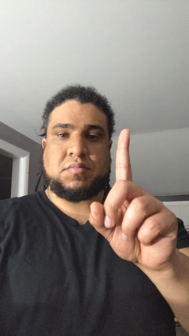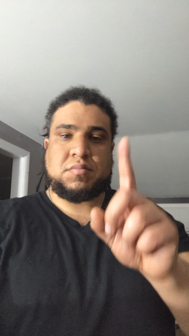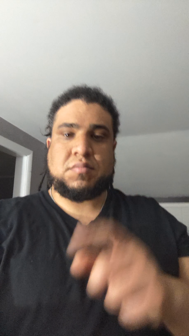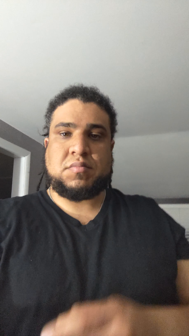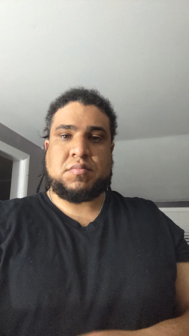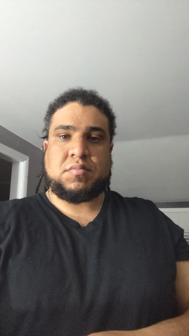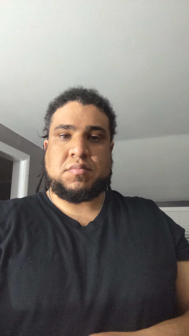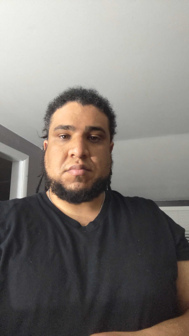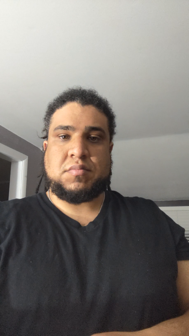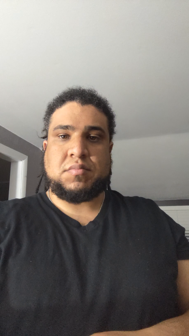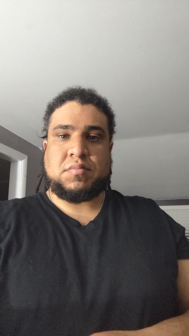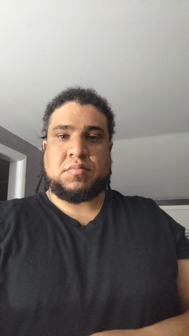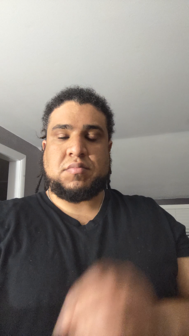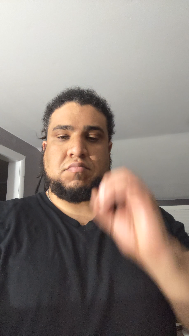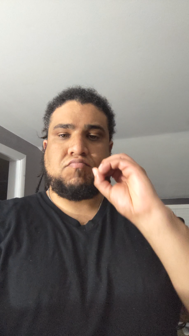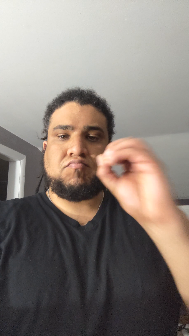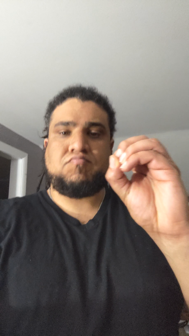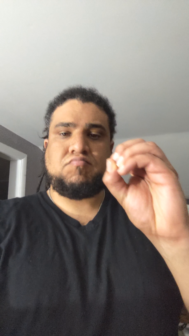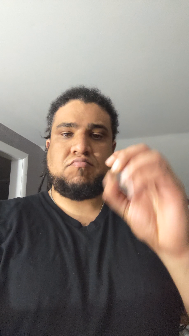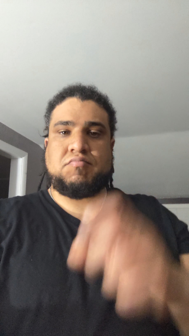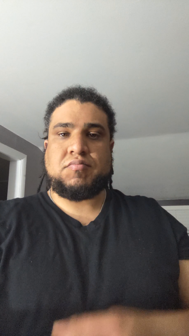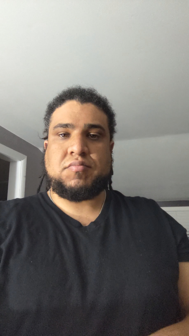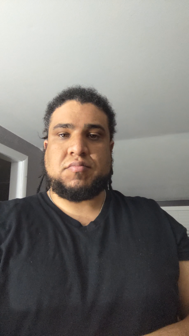none